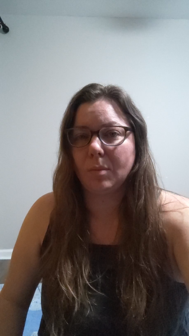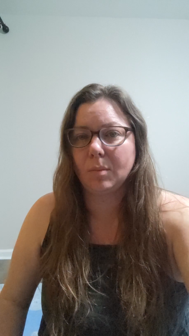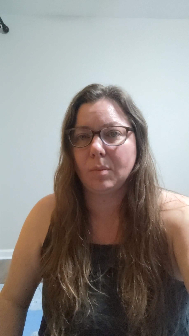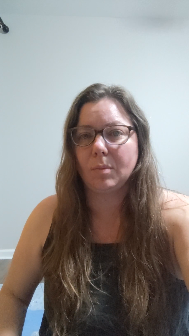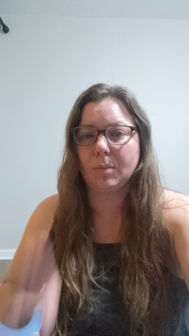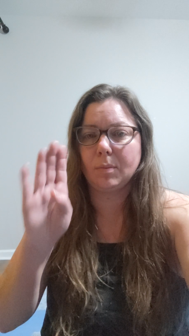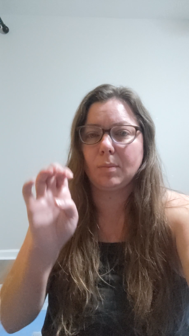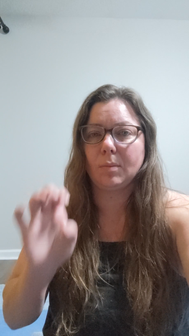be